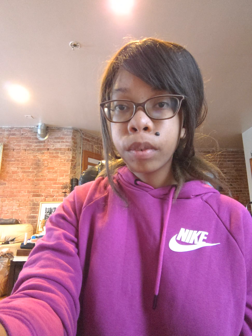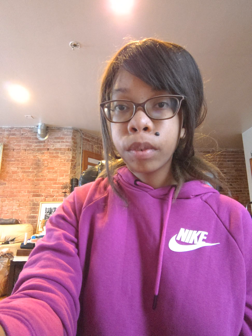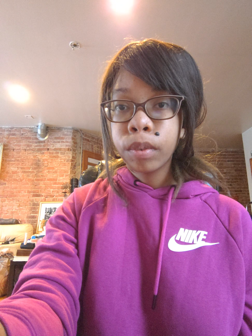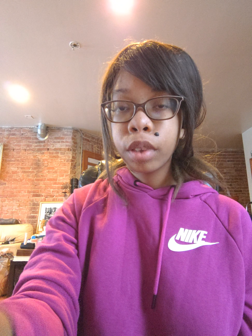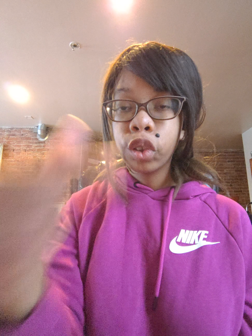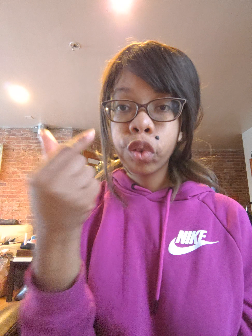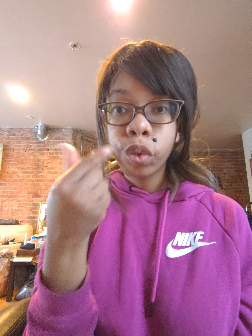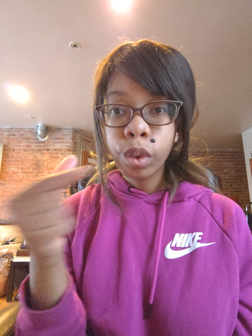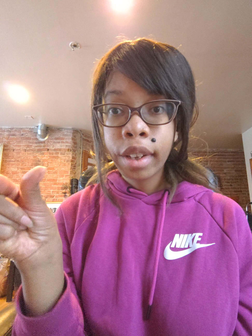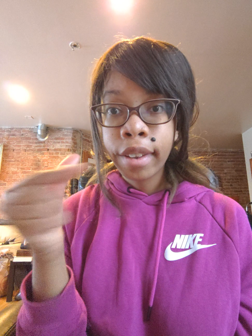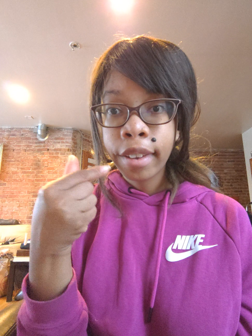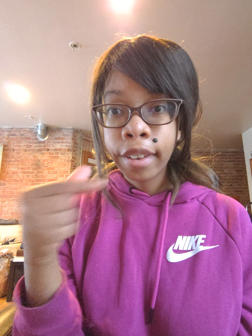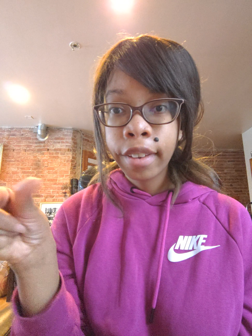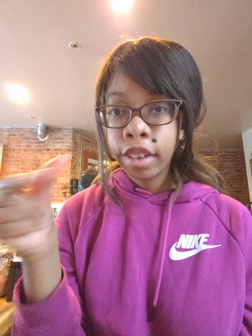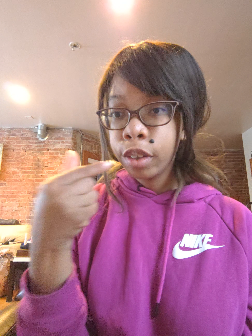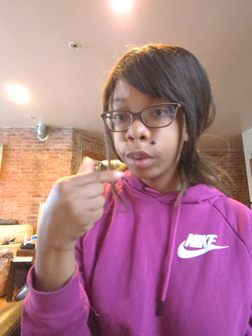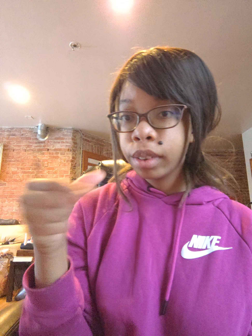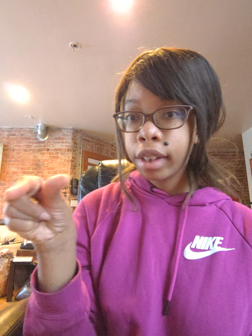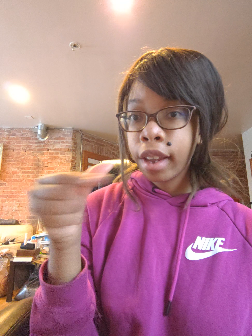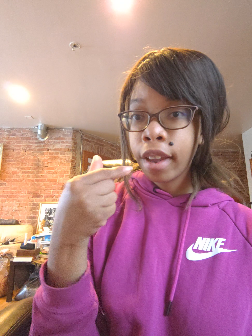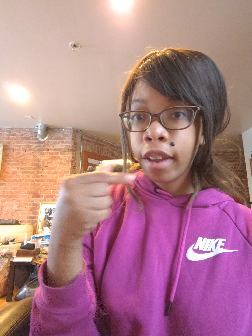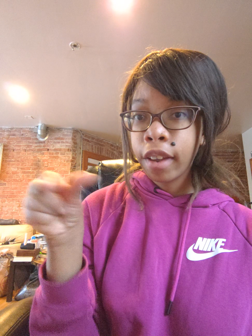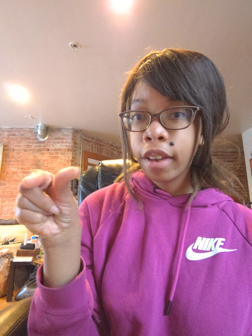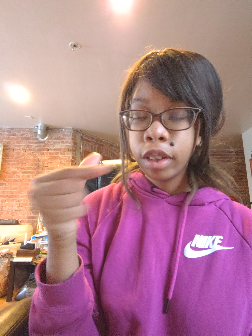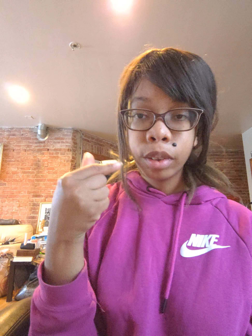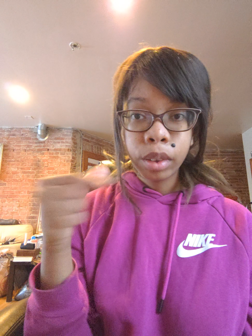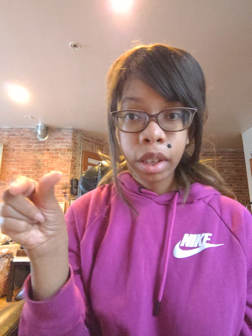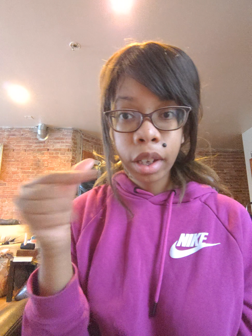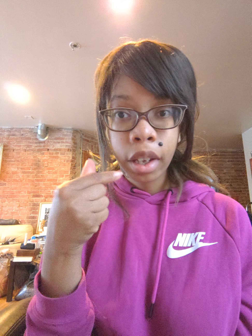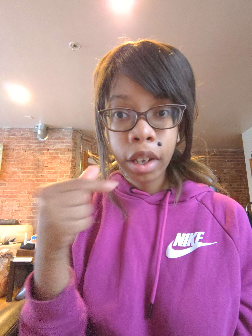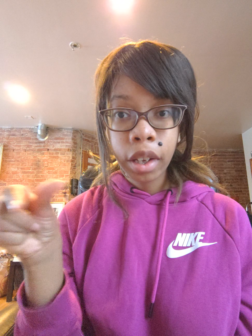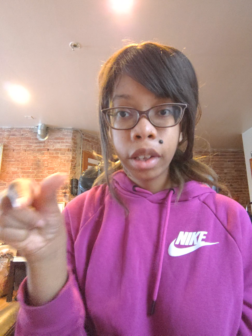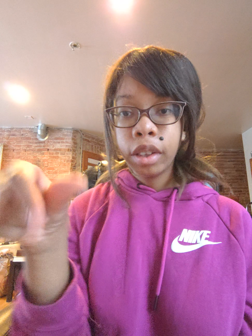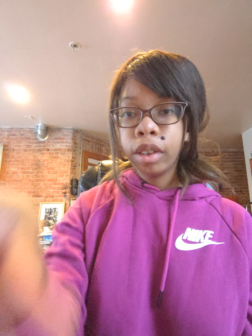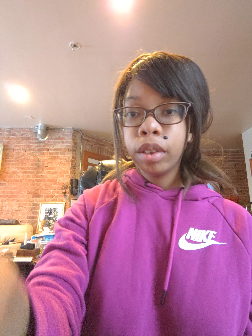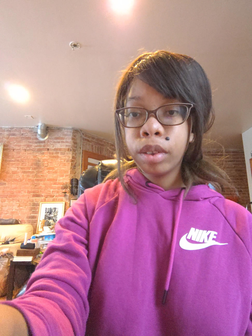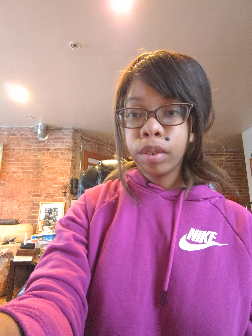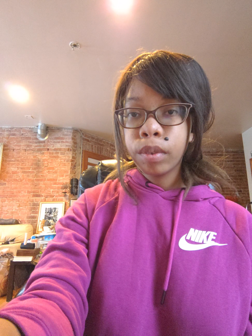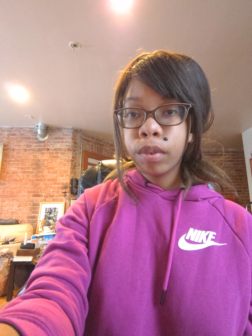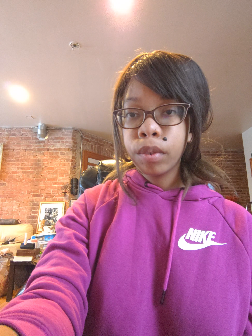green